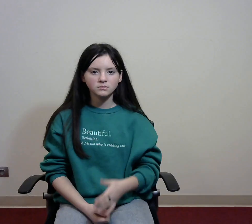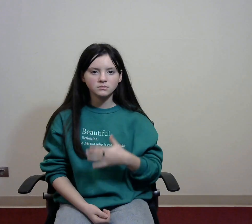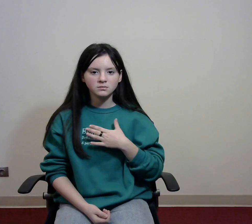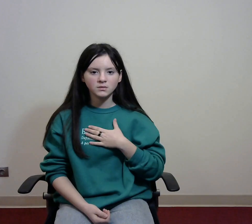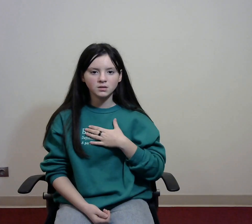mən